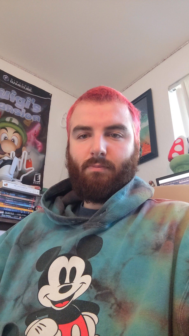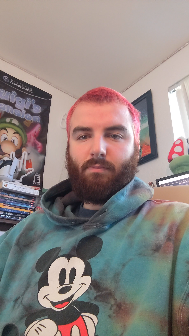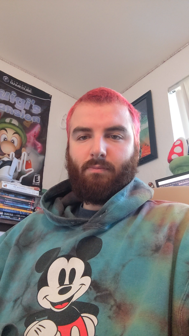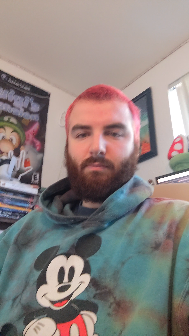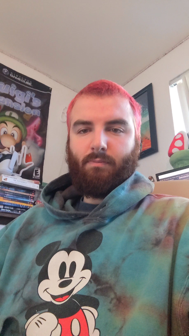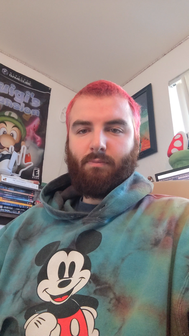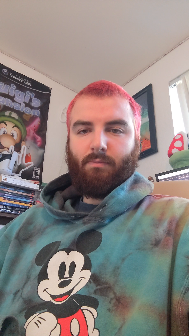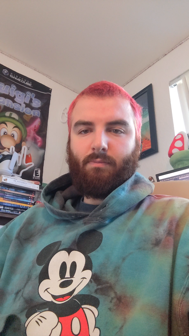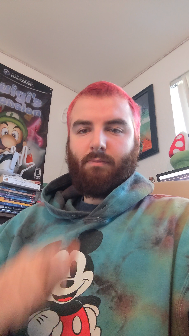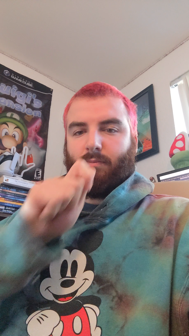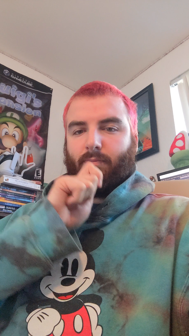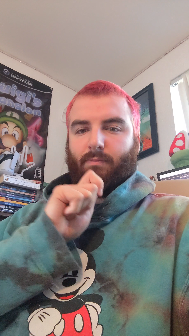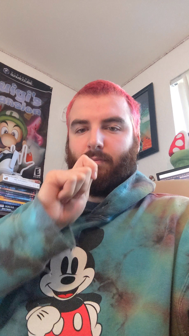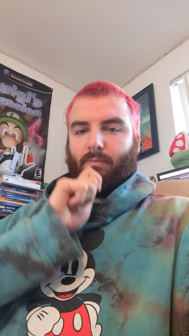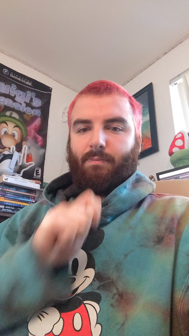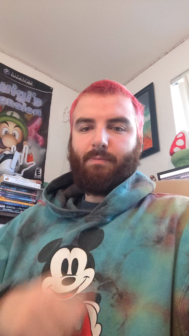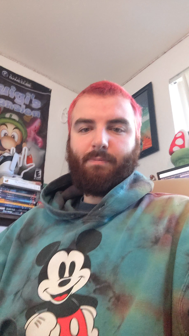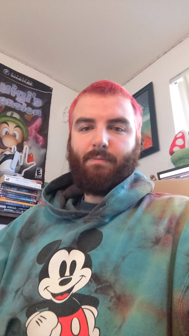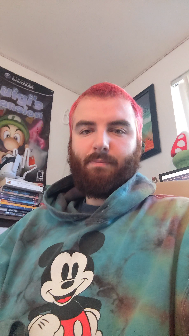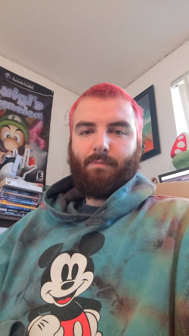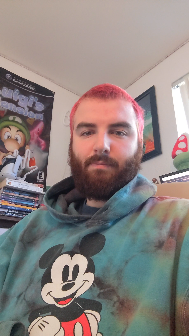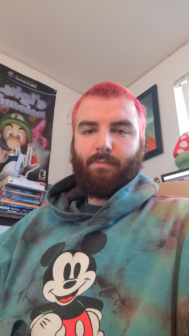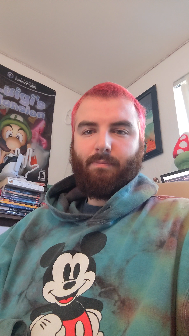popsicle